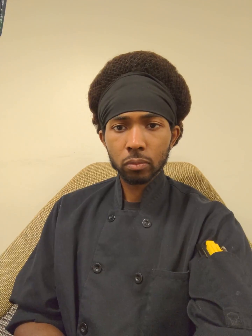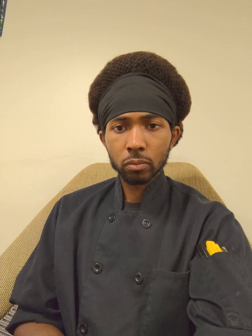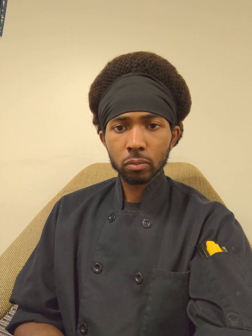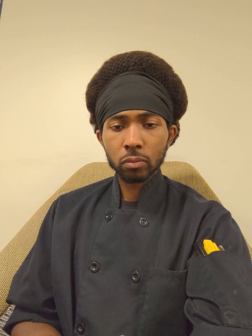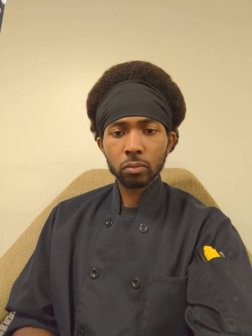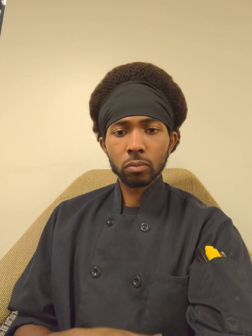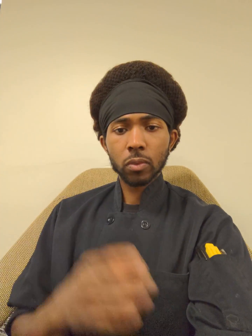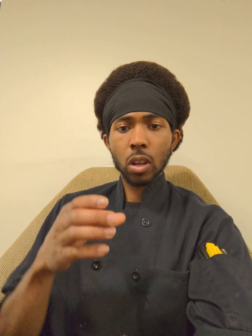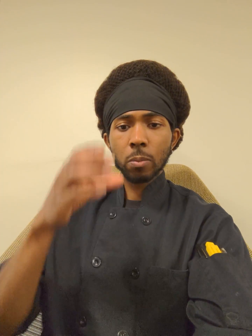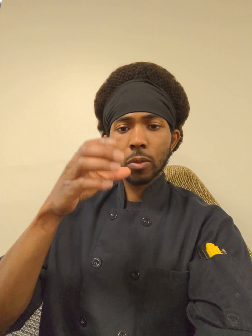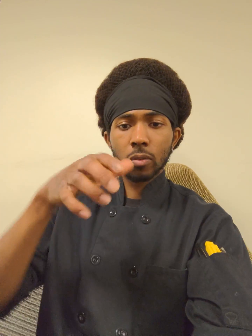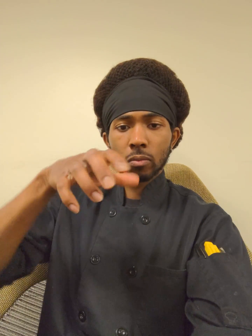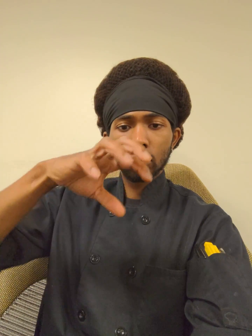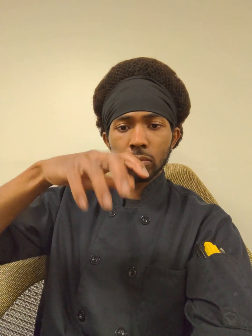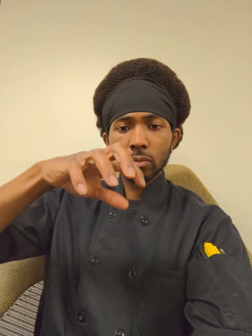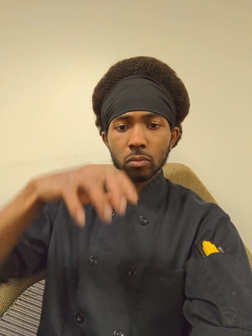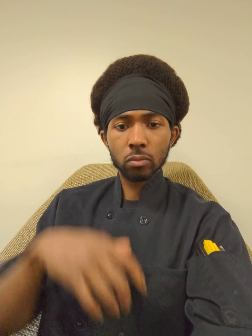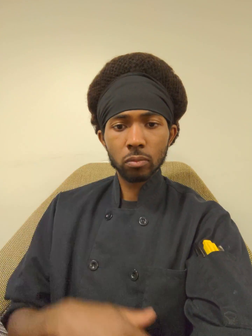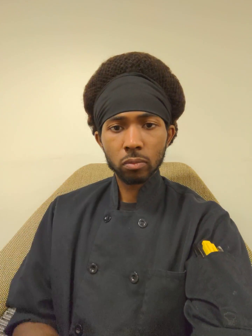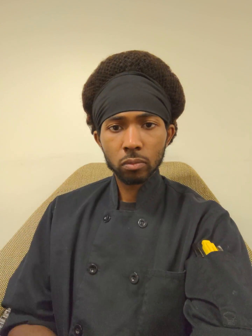jar